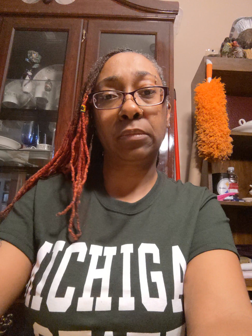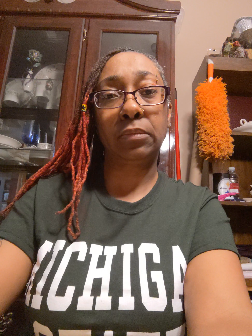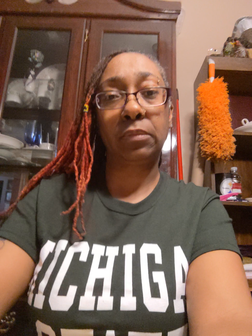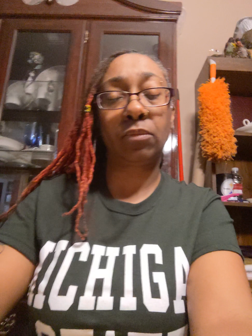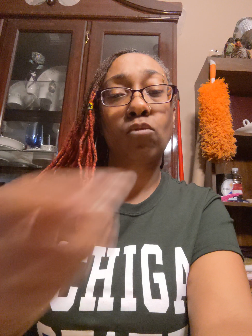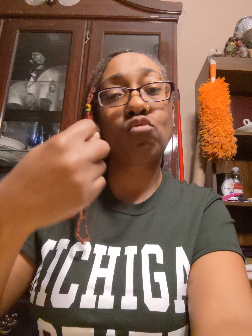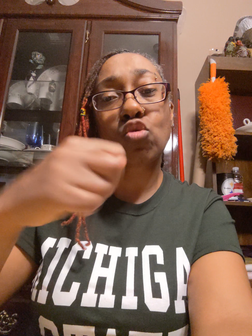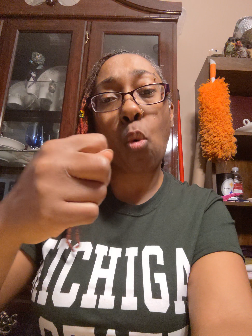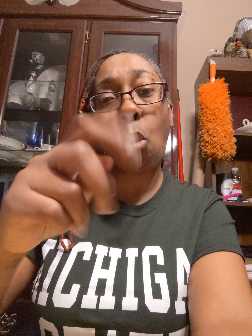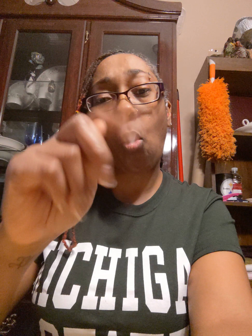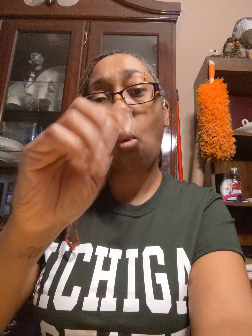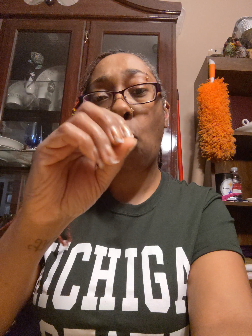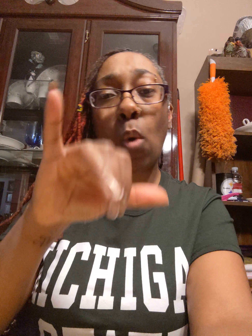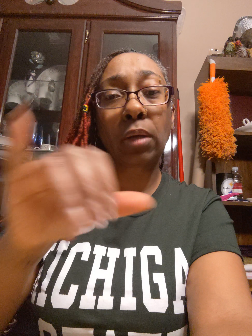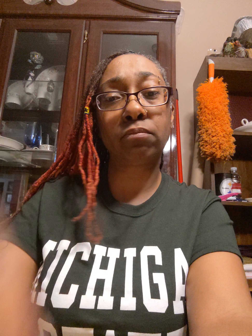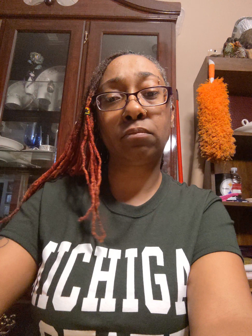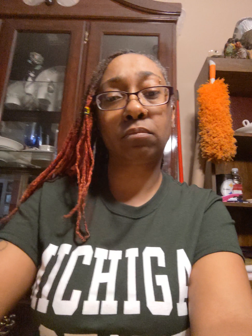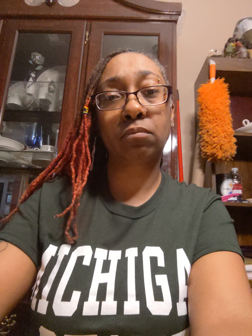toy